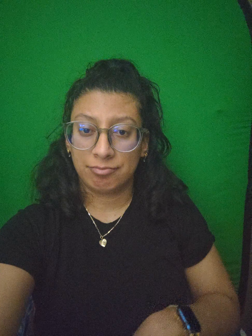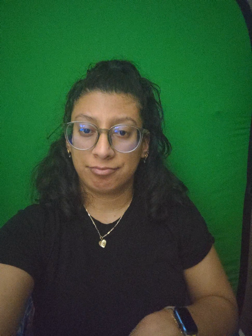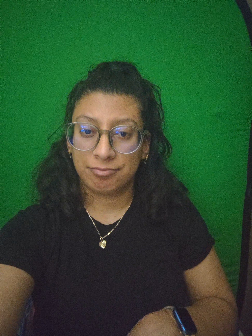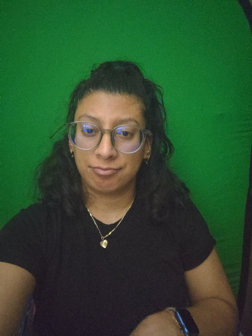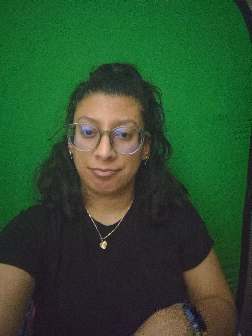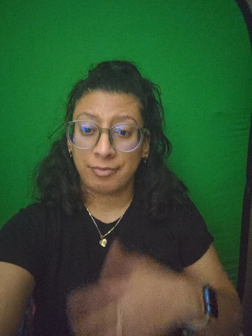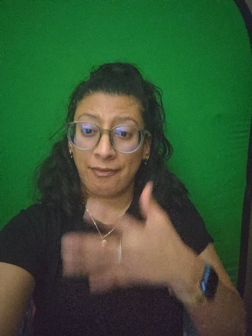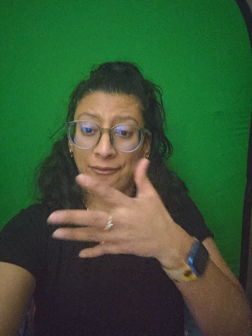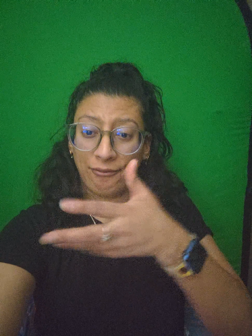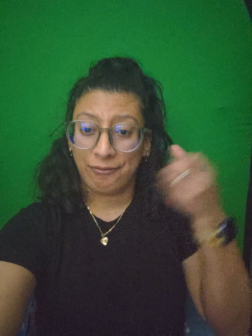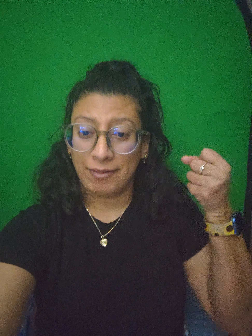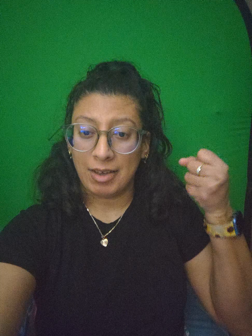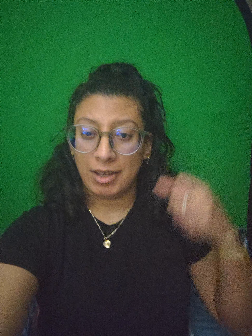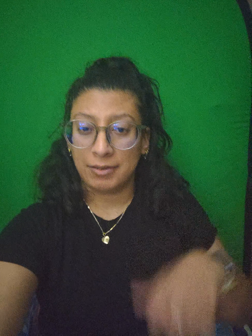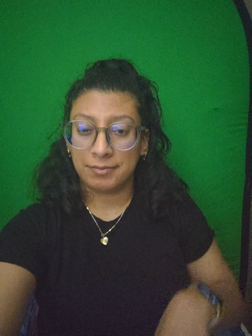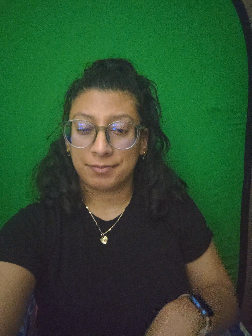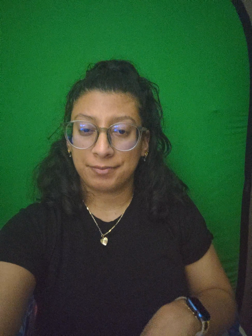fast